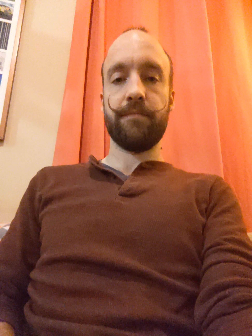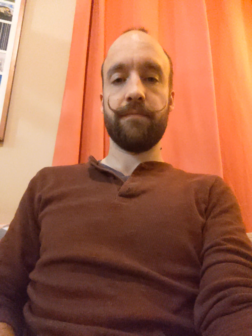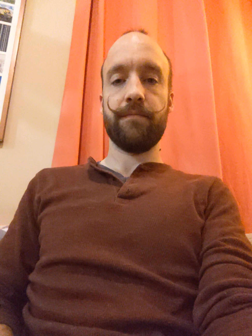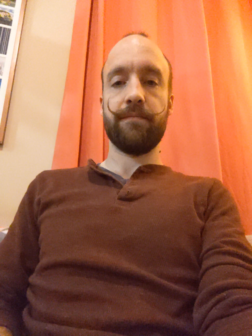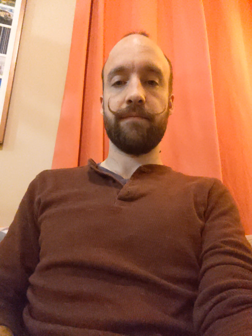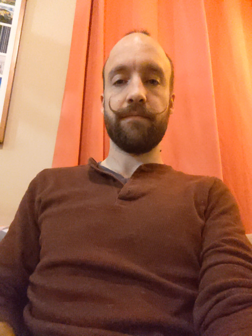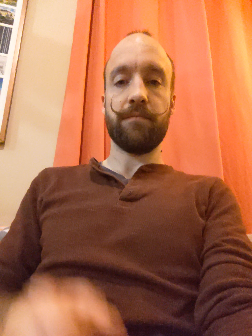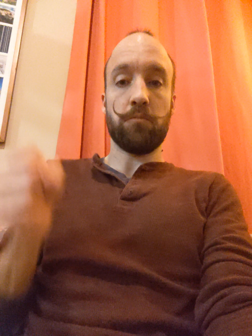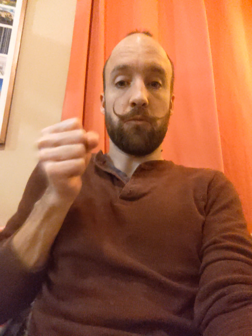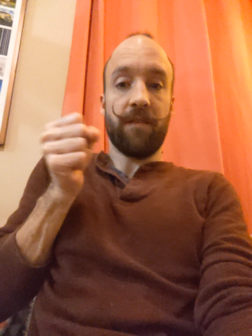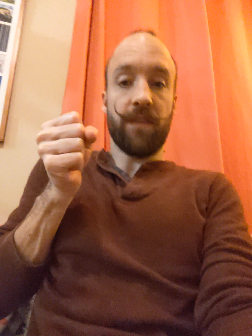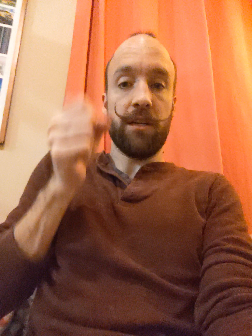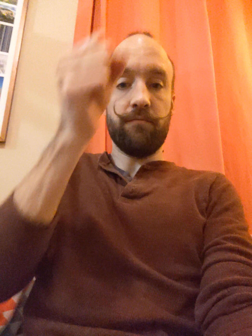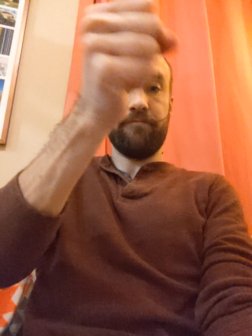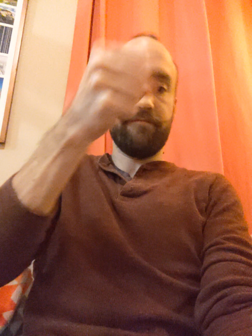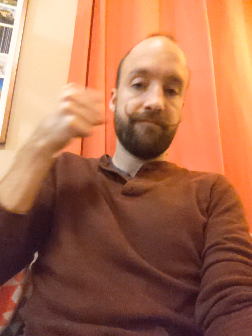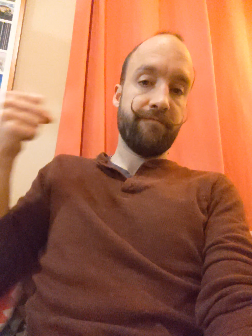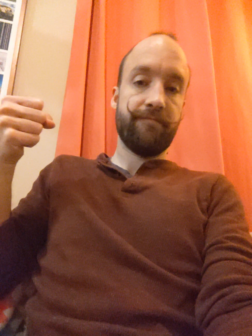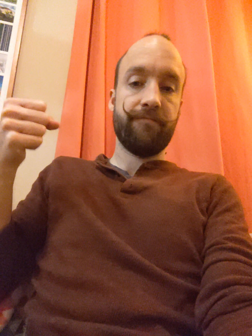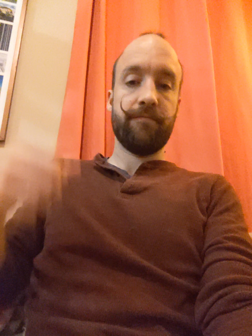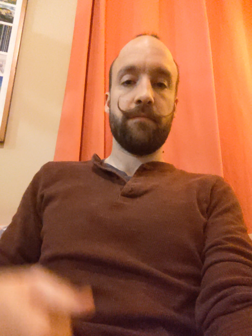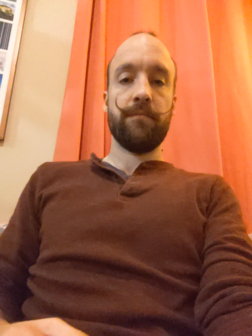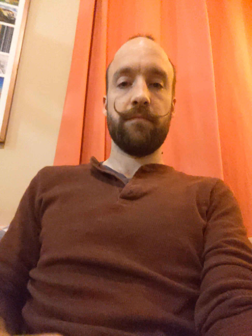refrigerator